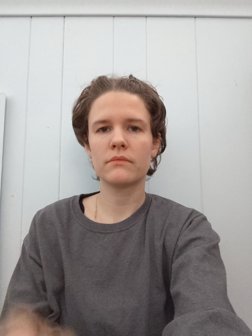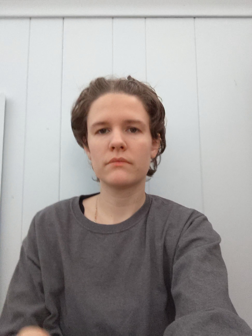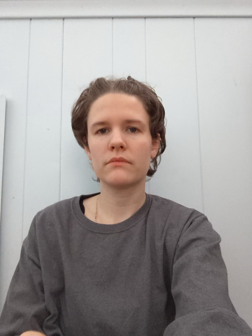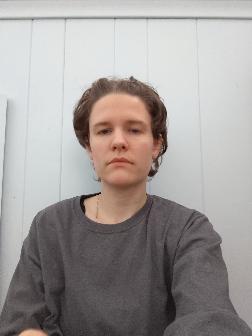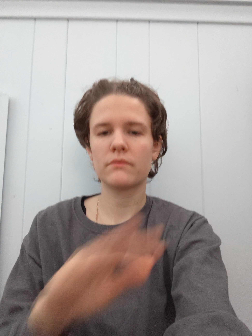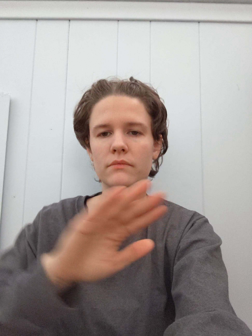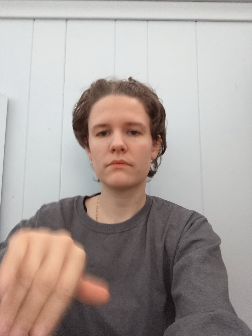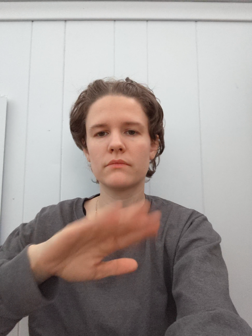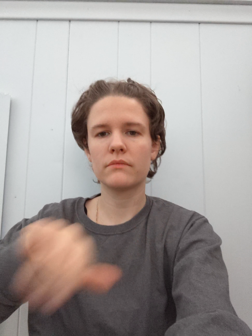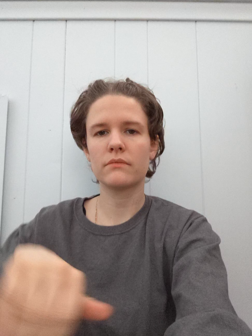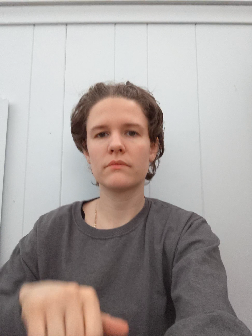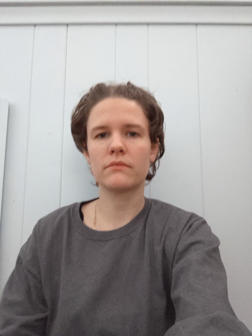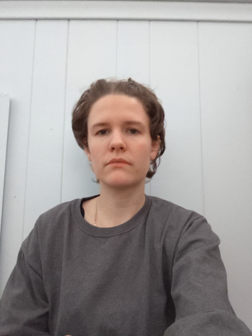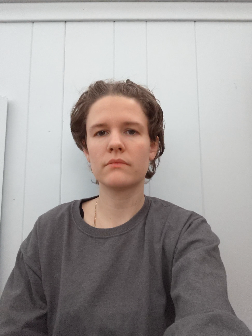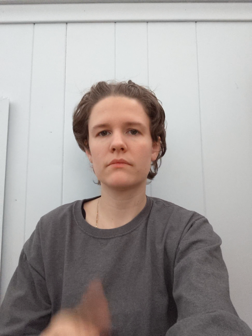pool